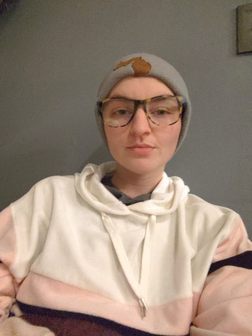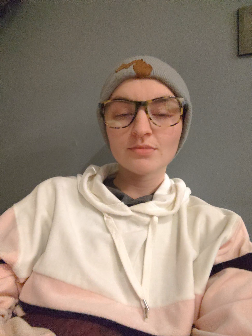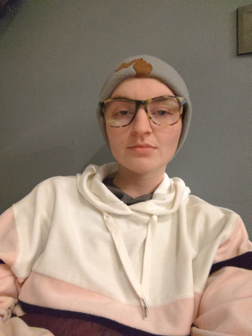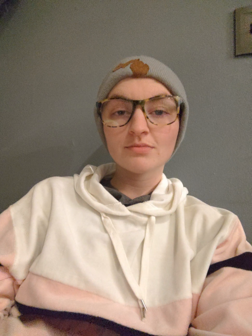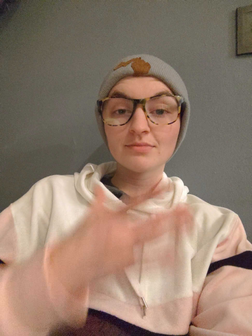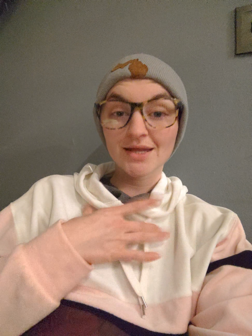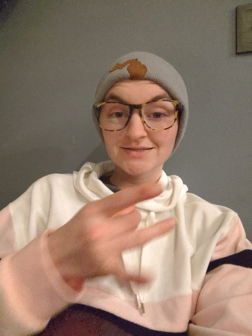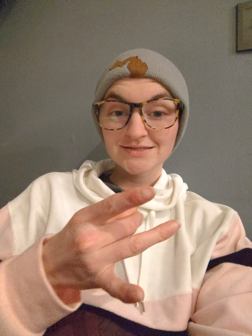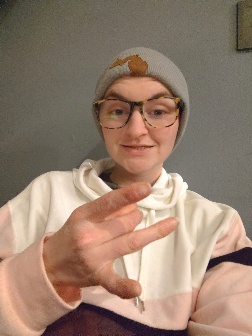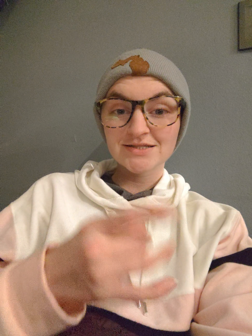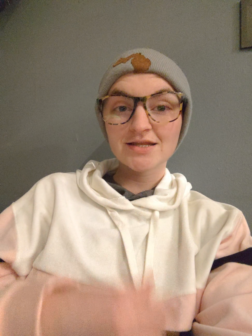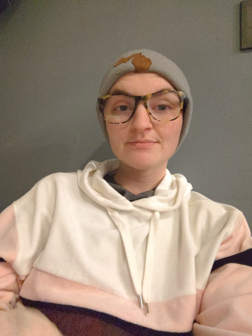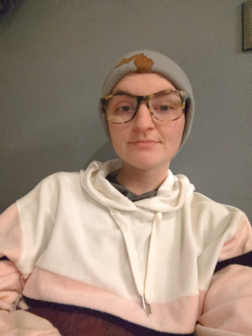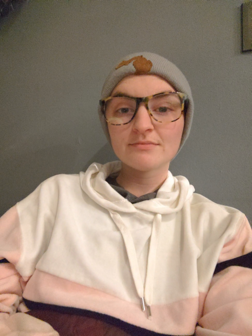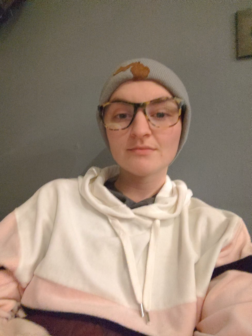like